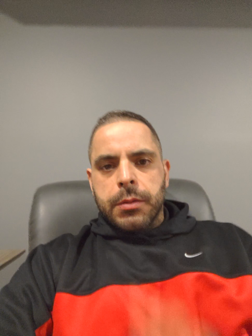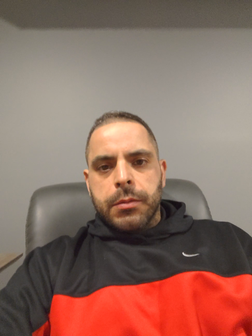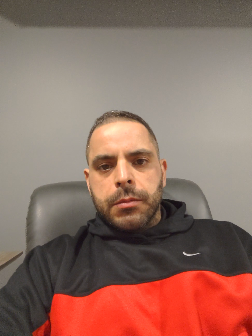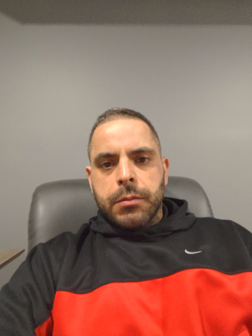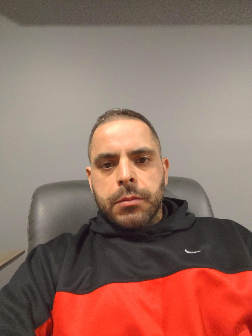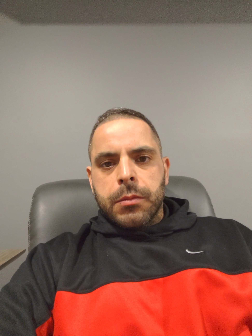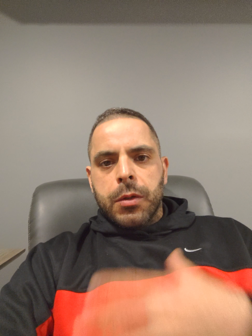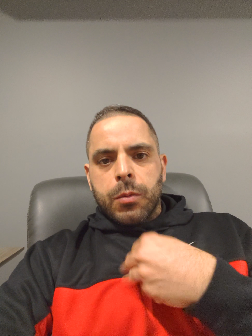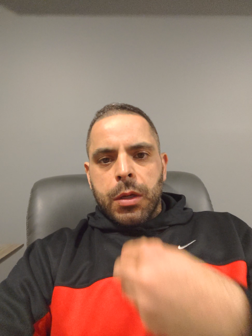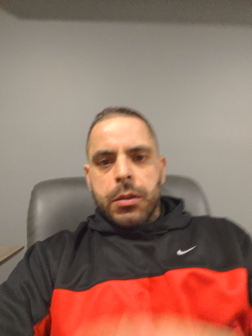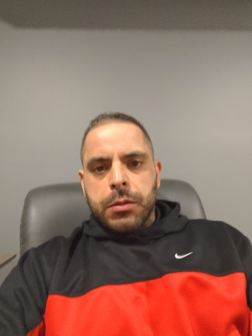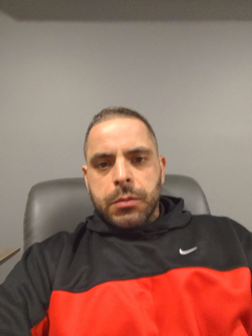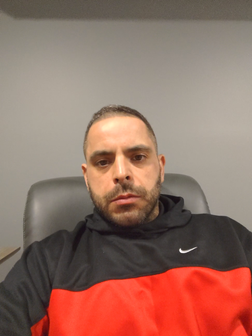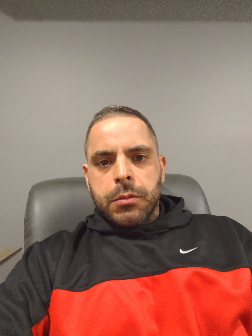white